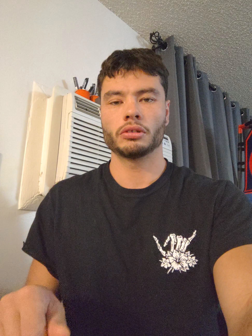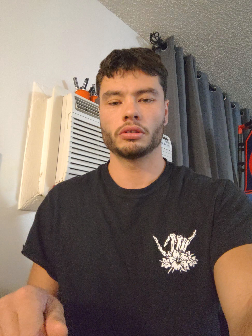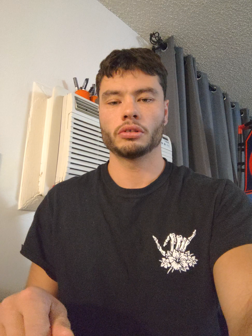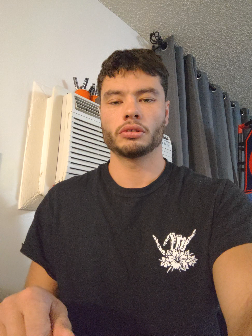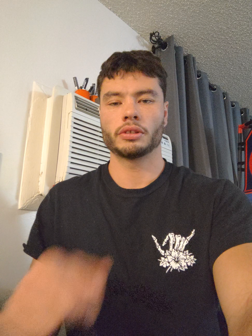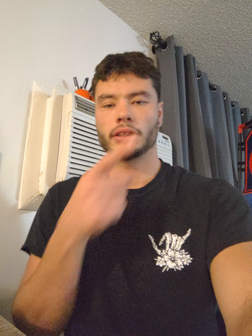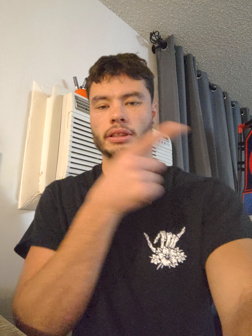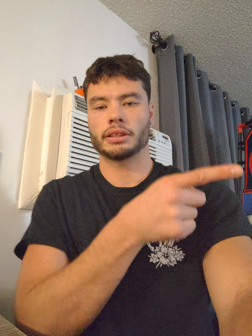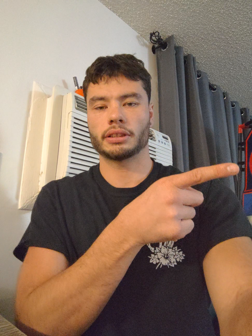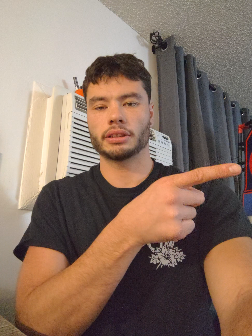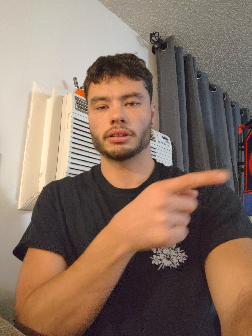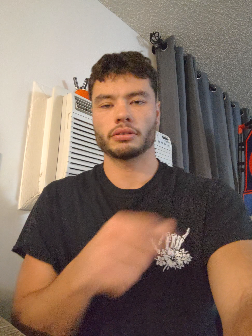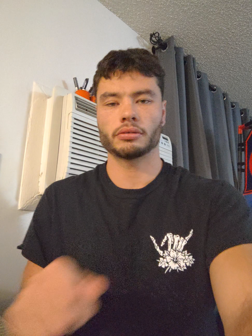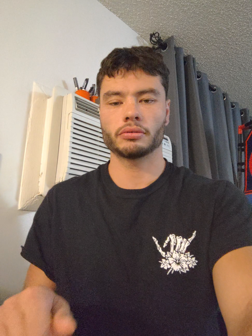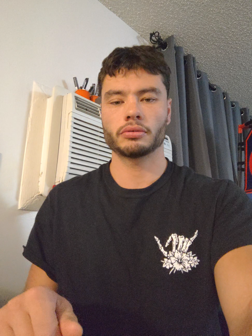he/she/it